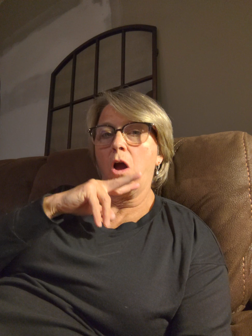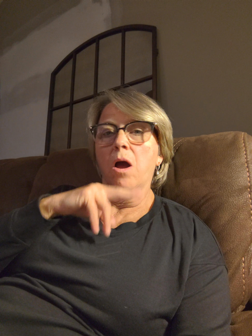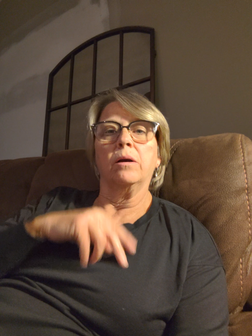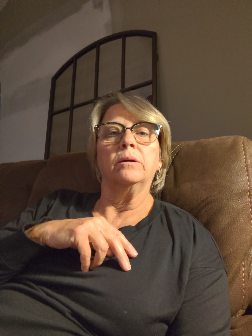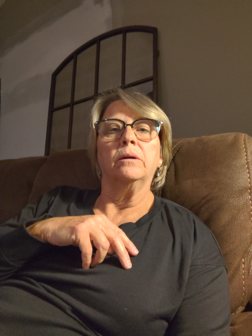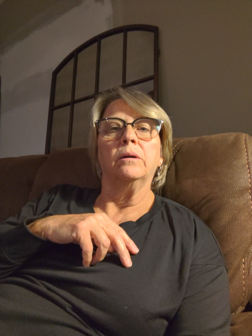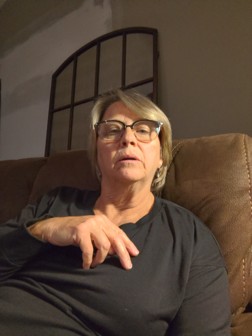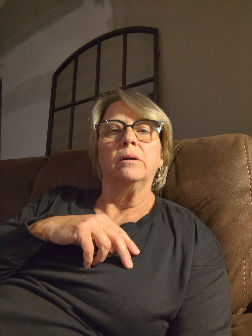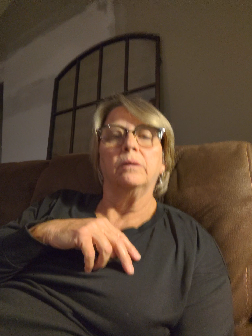frog